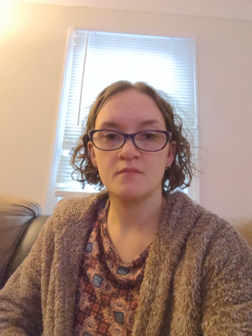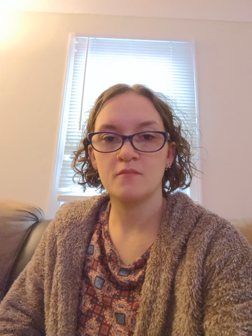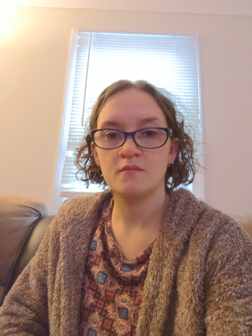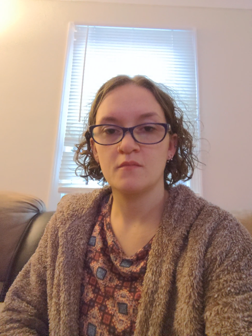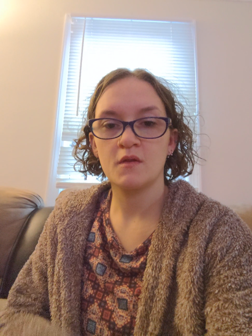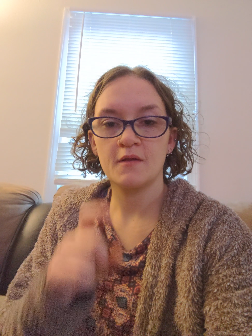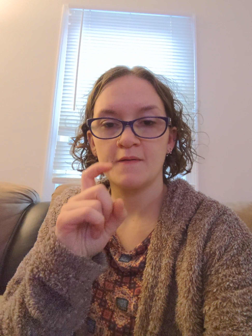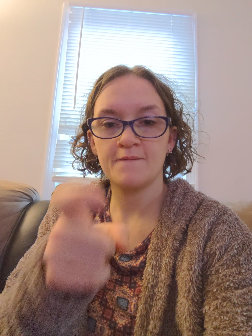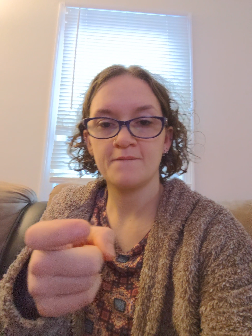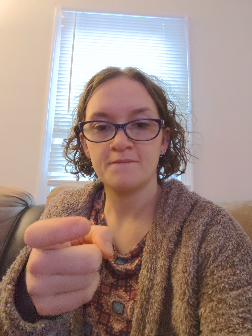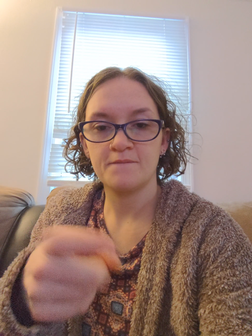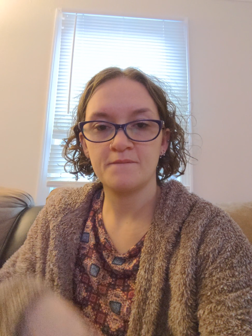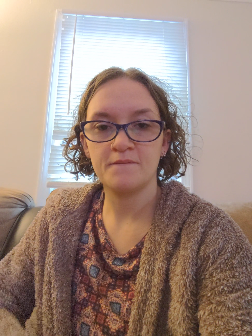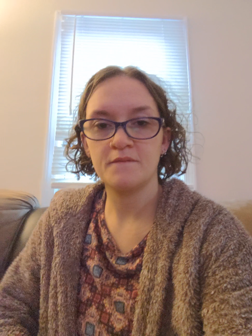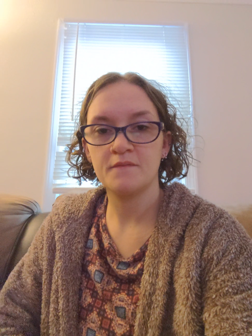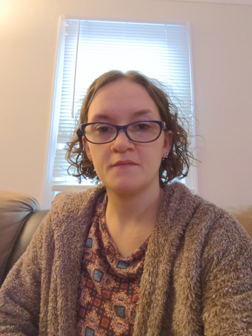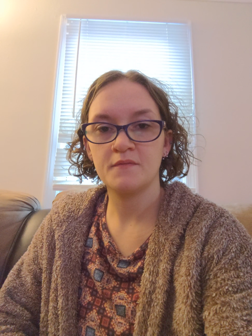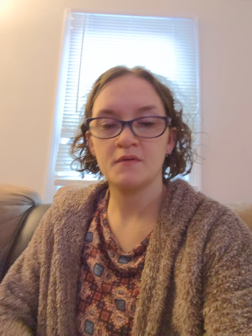gift